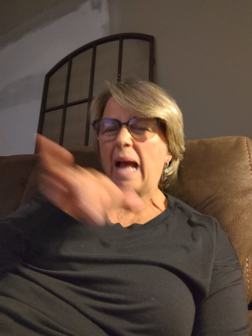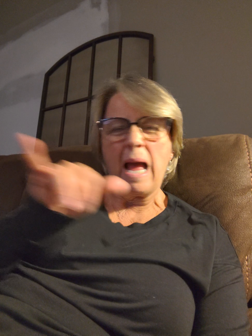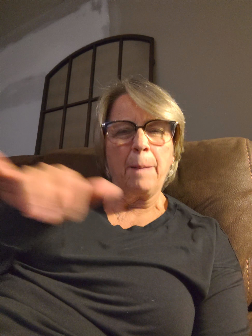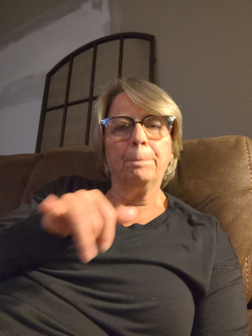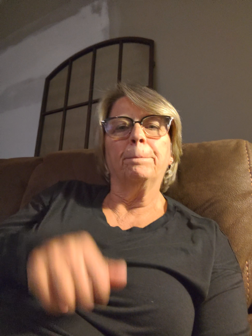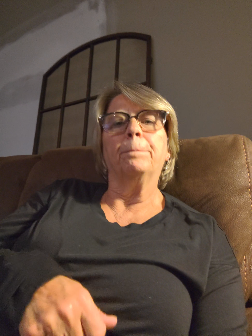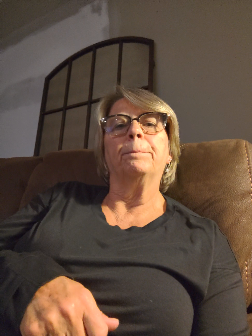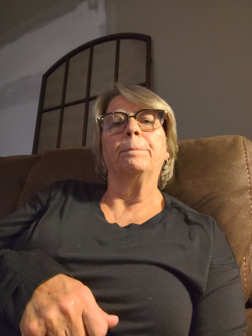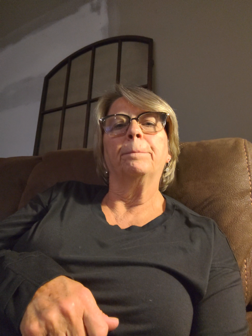same